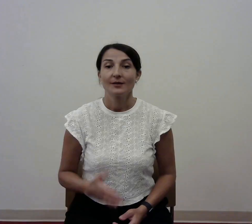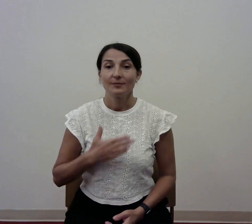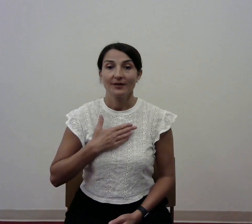mən